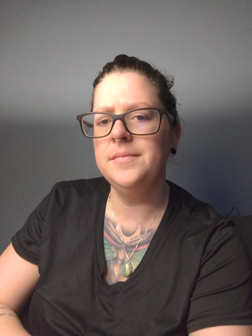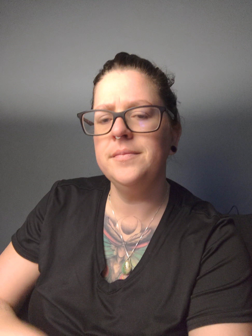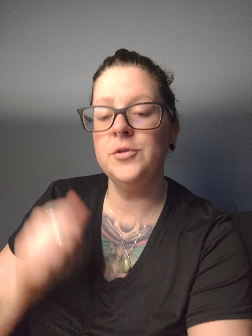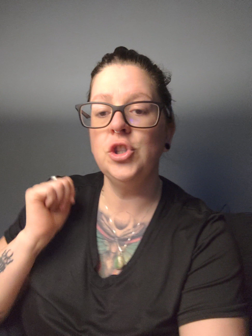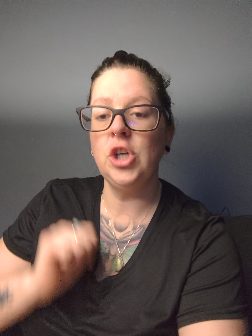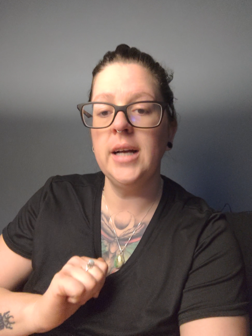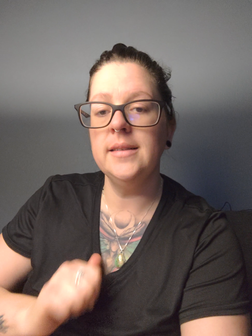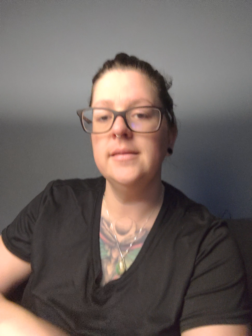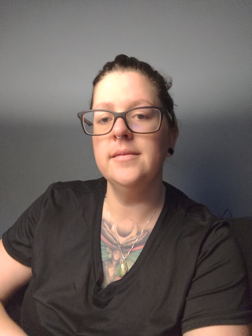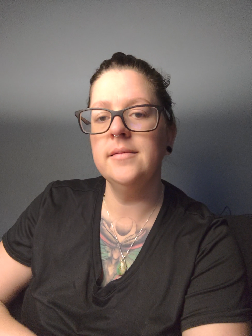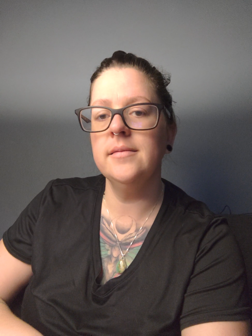jacket